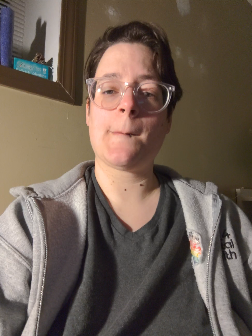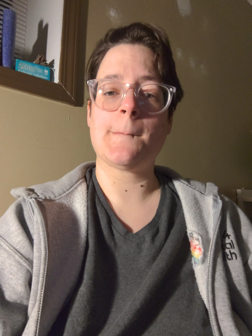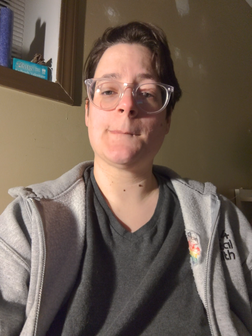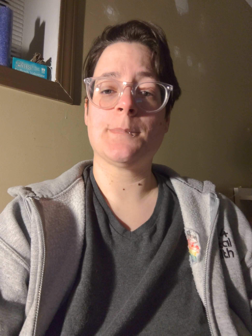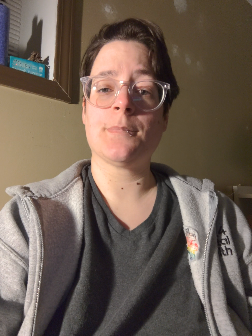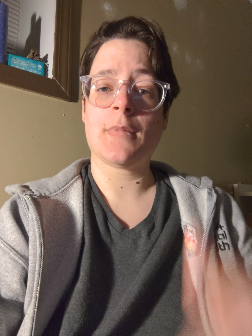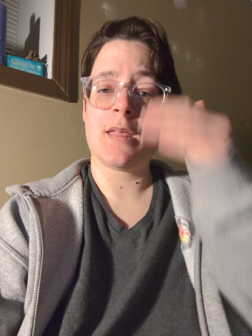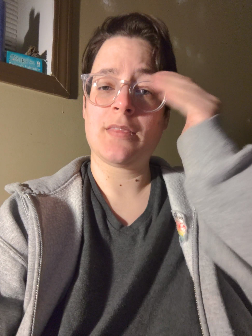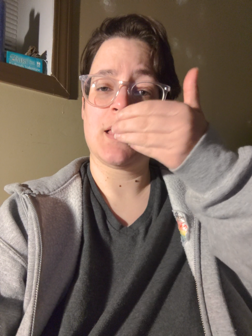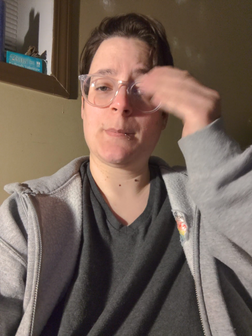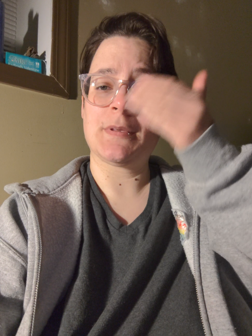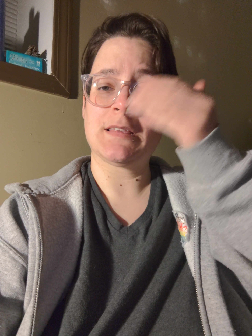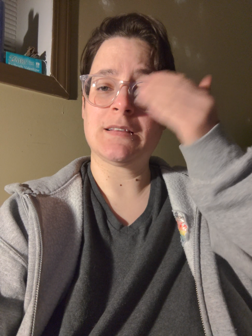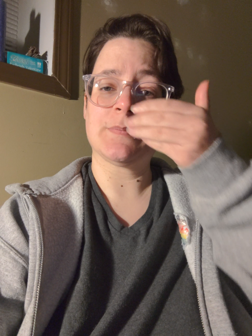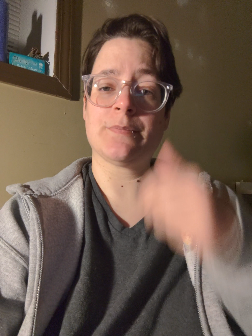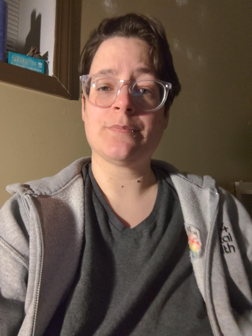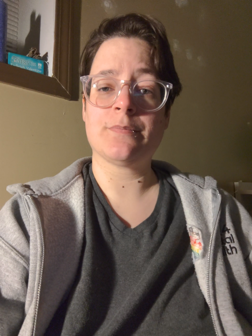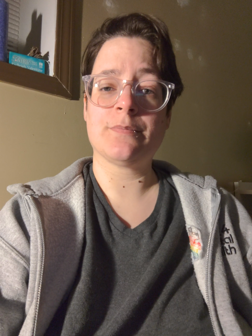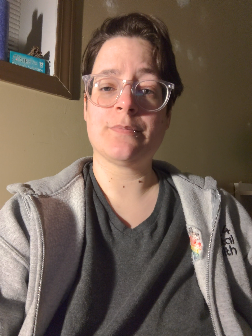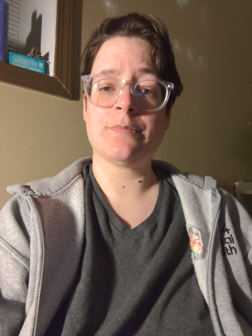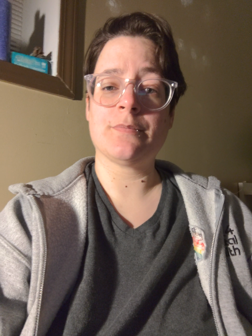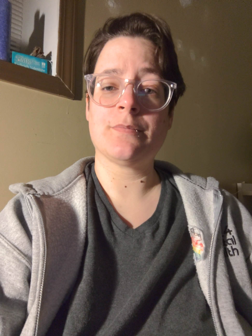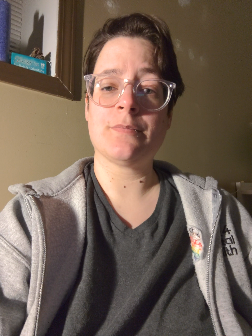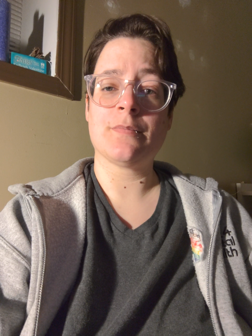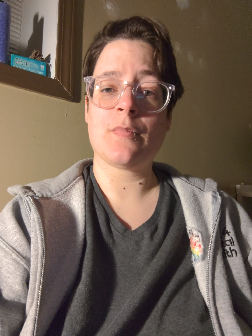sleepy